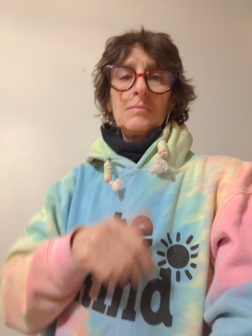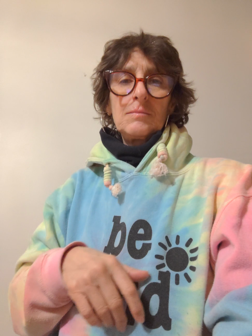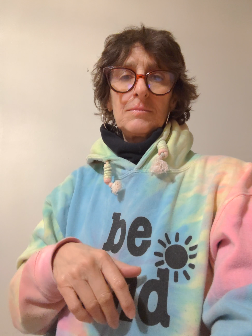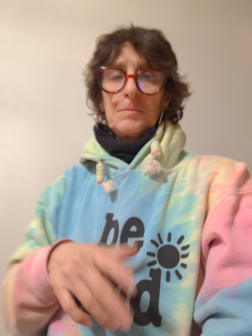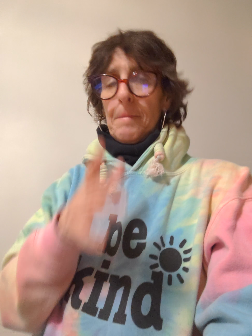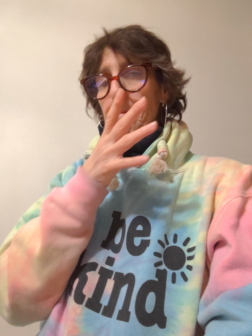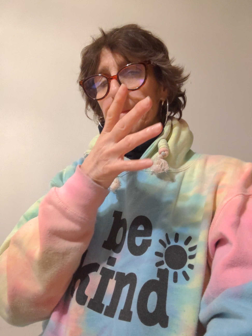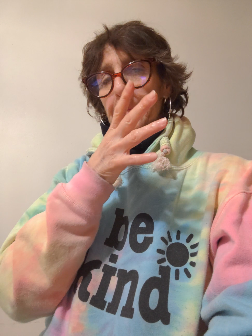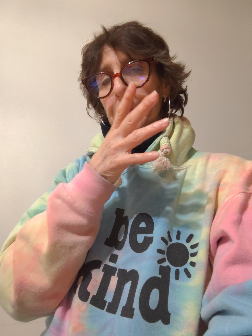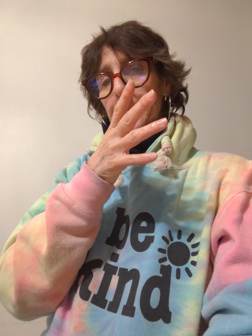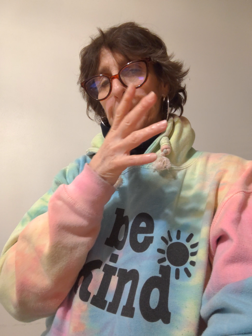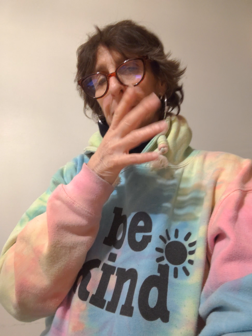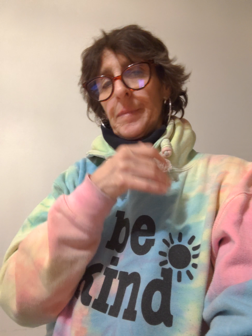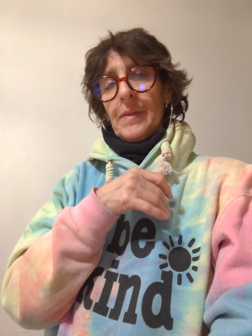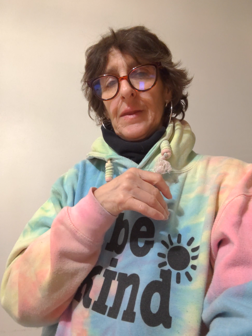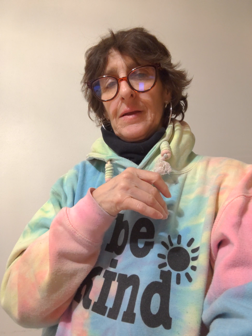mom